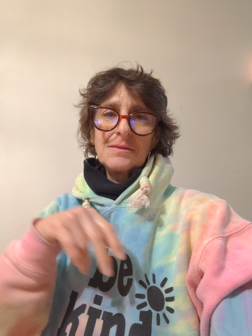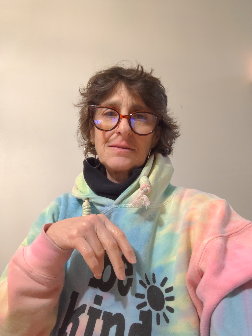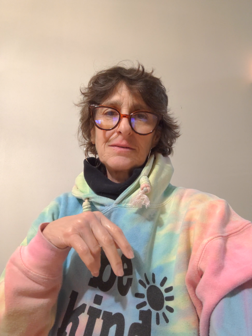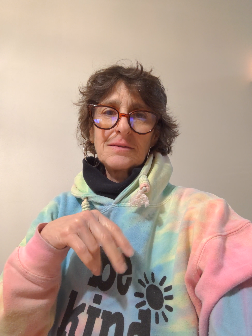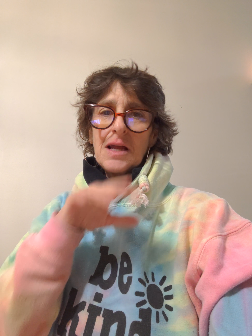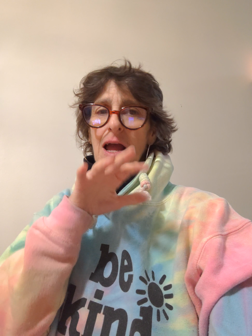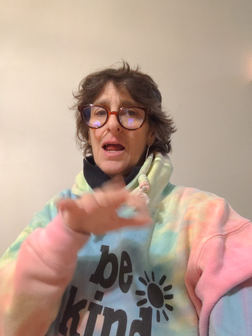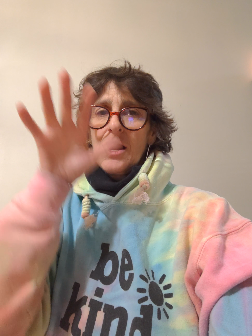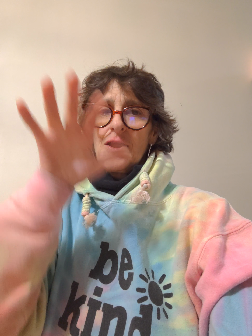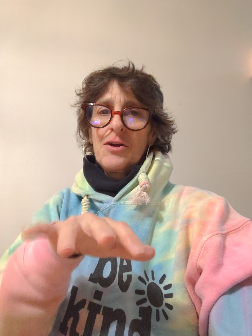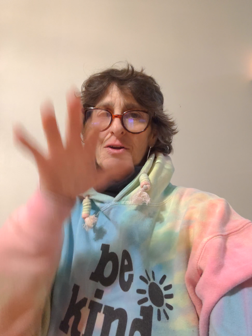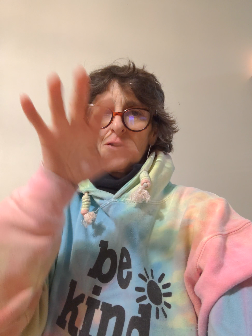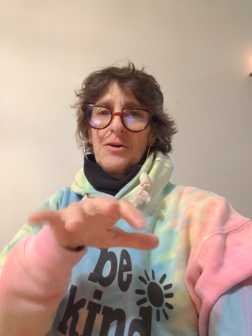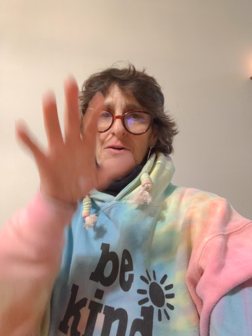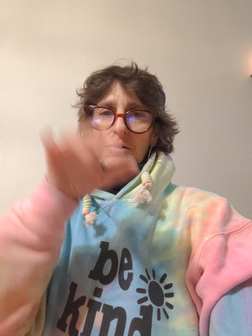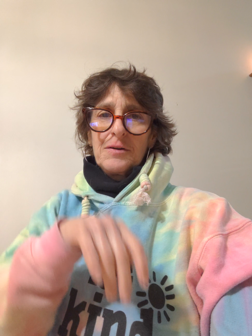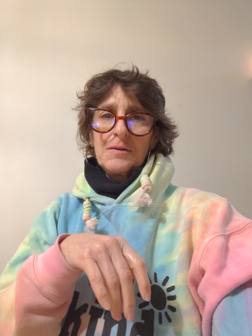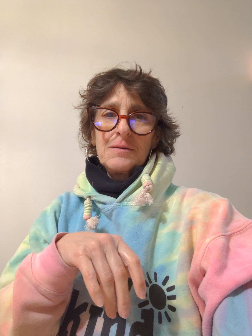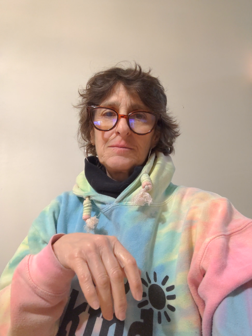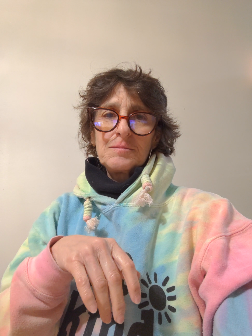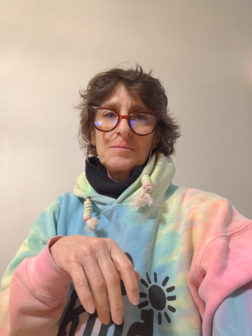alligator